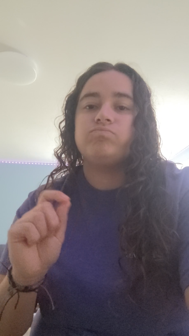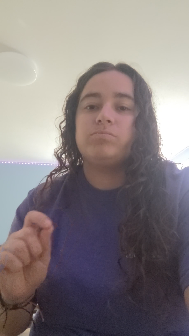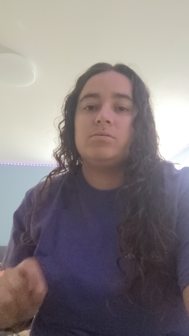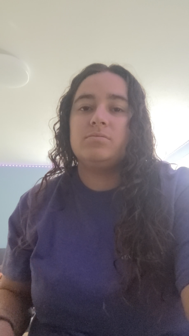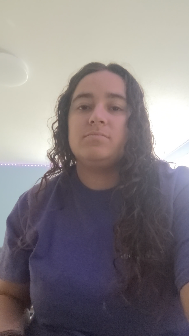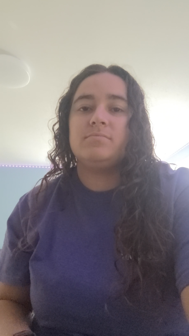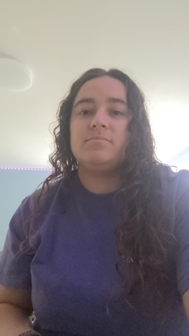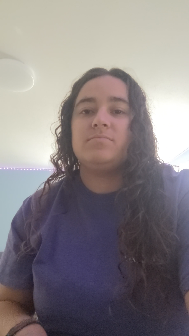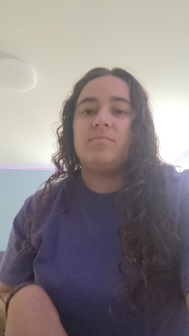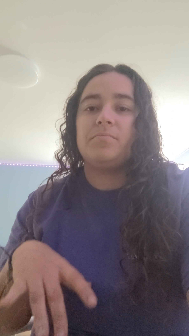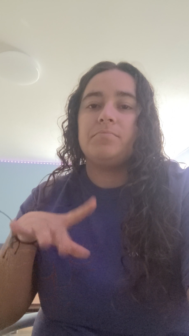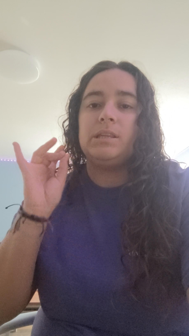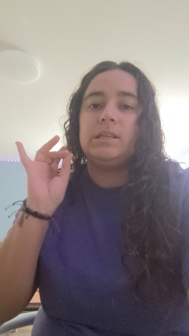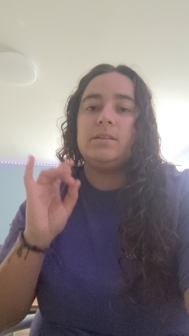pick